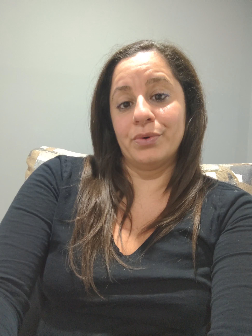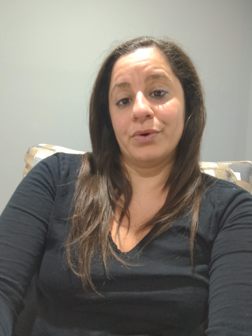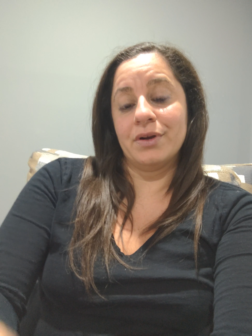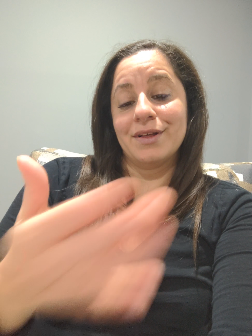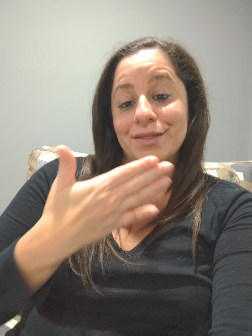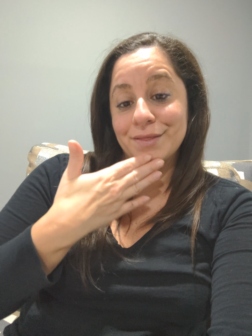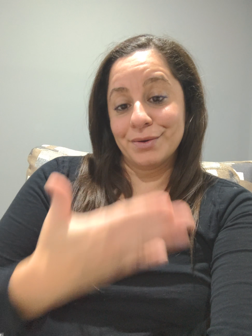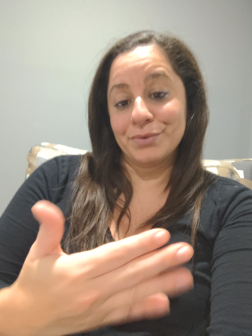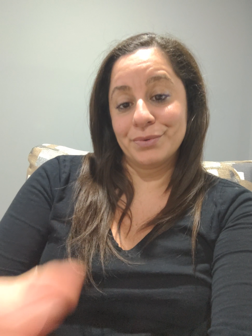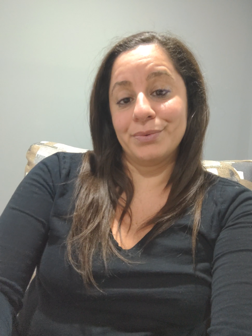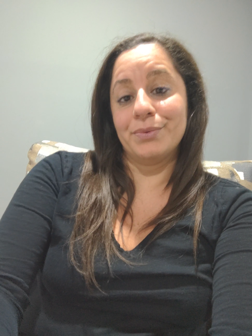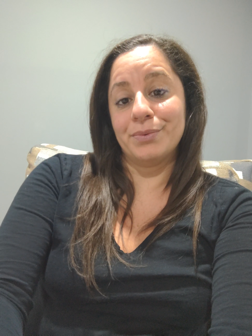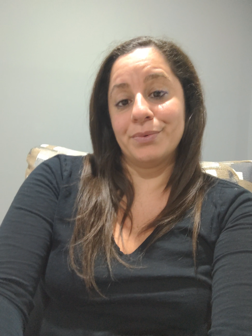thank you